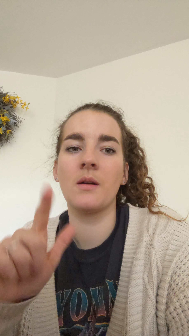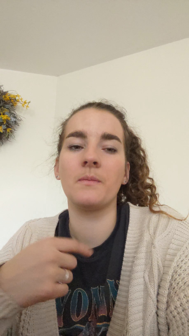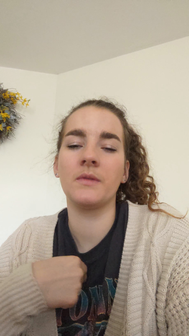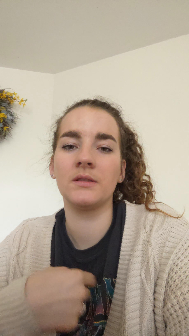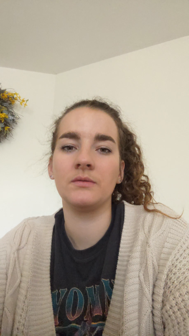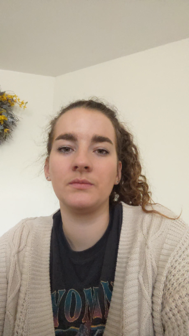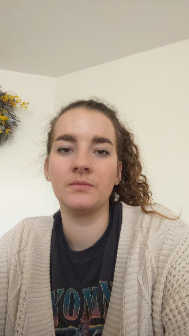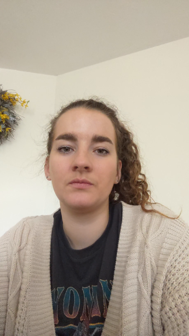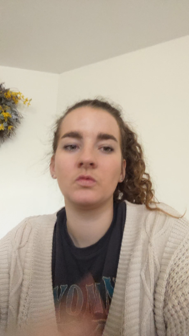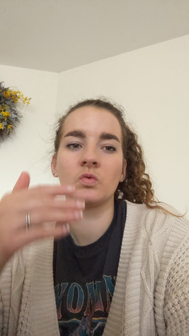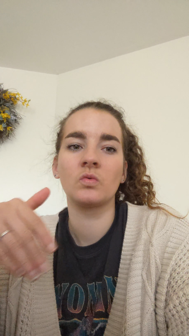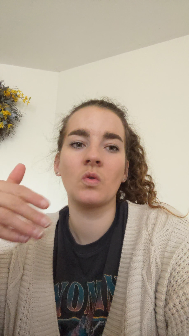shorts